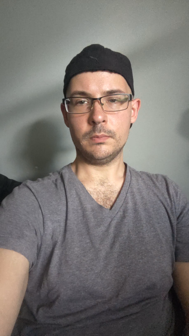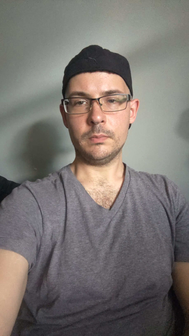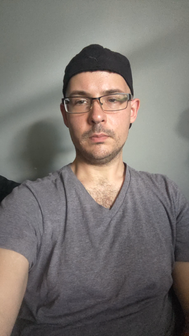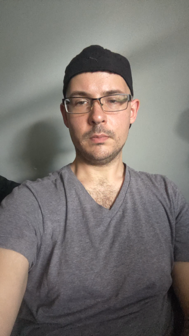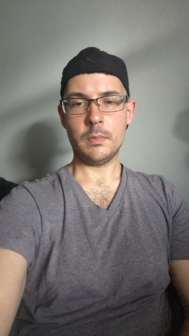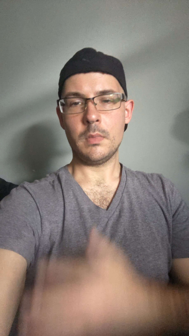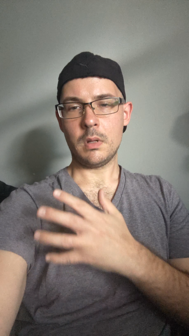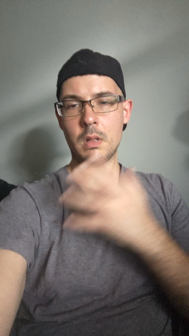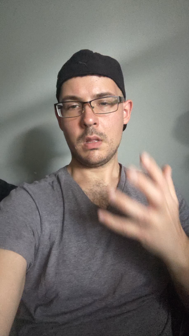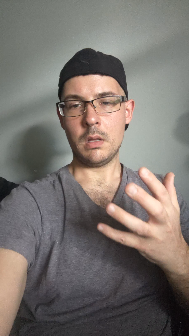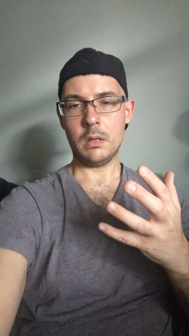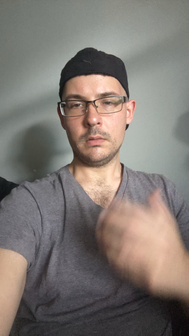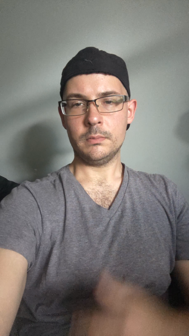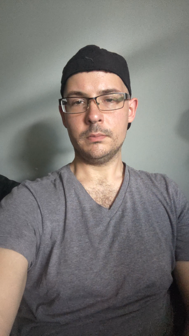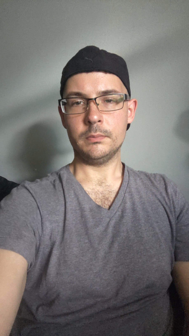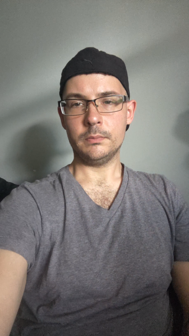a lot